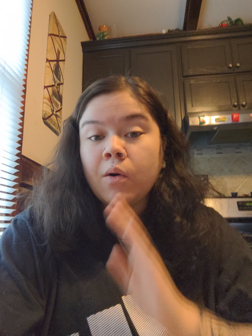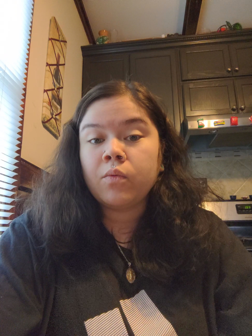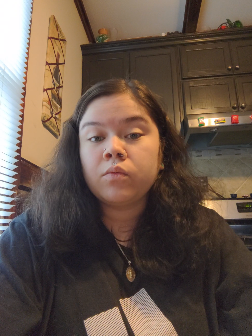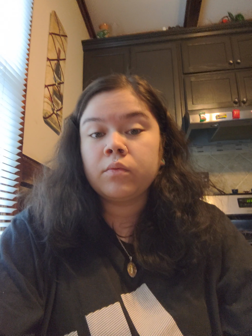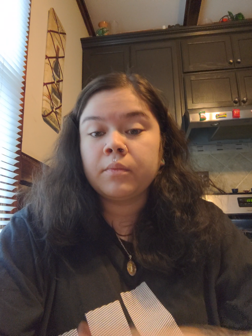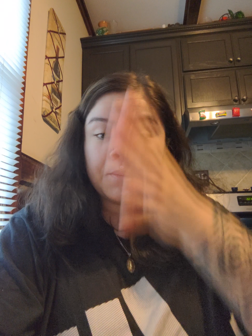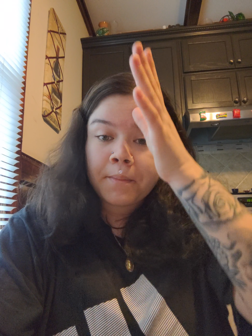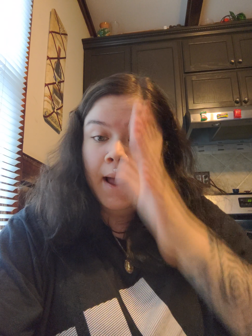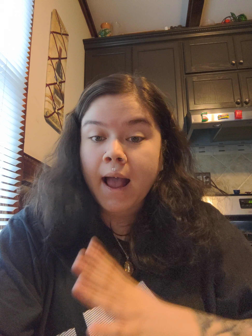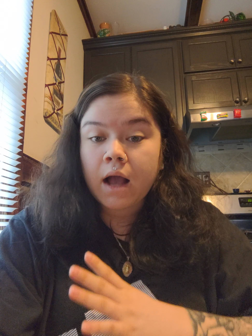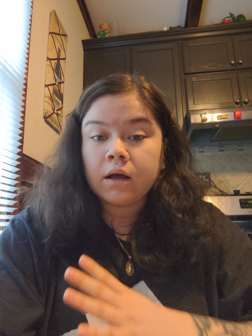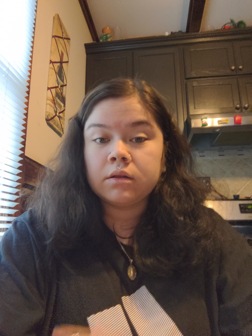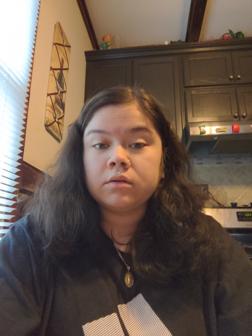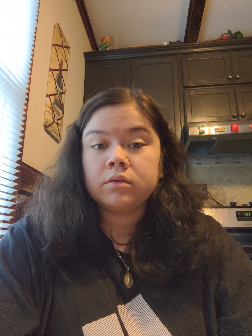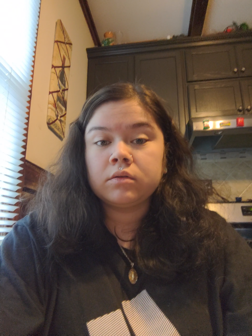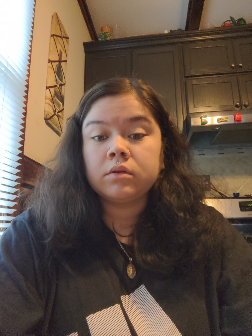man